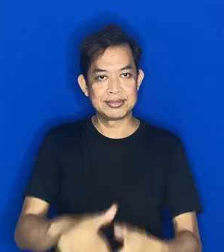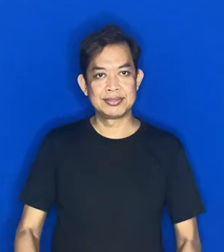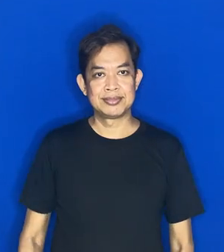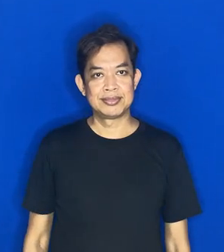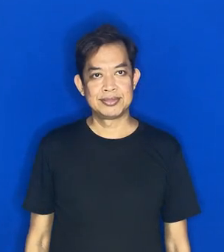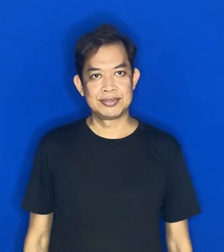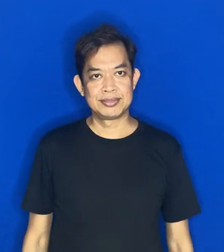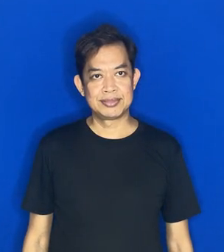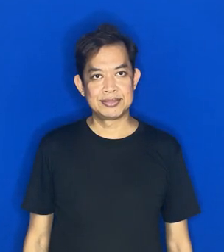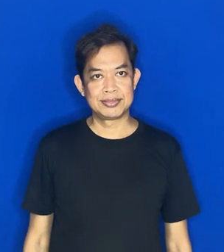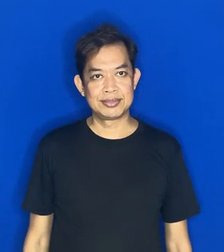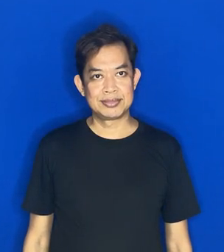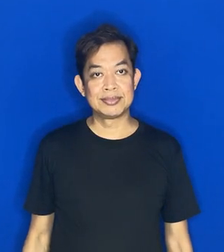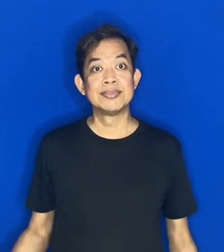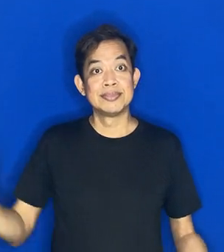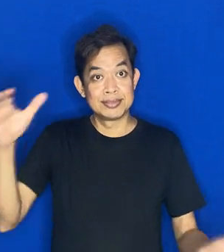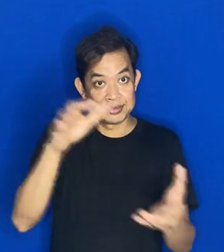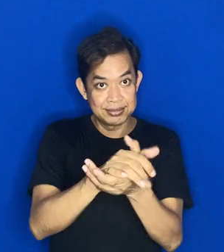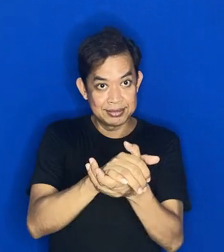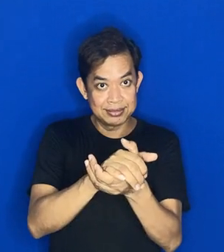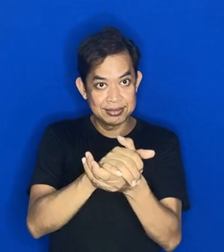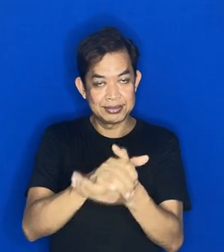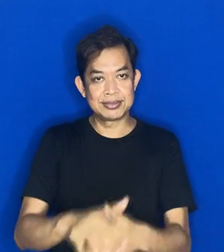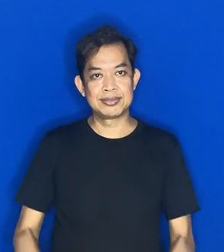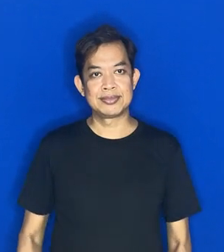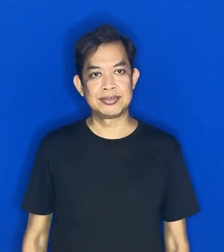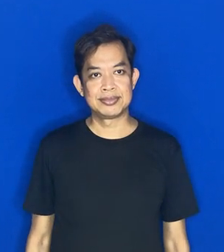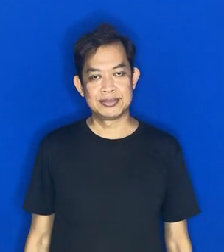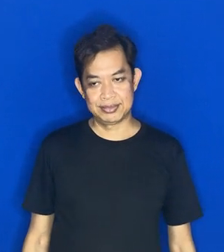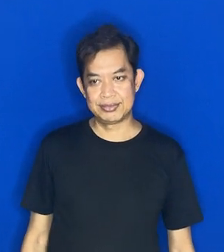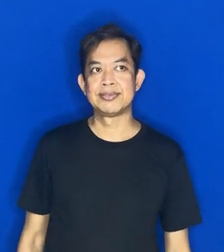married